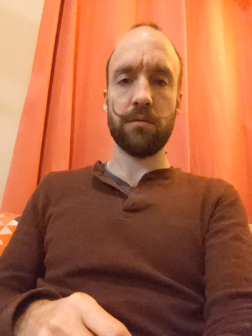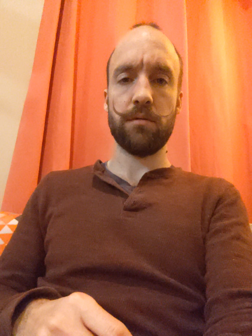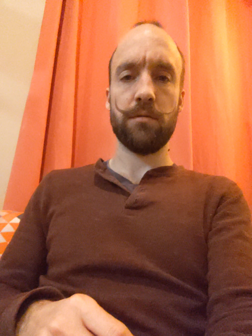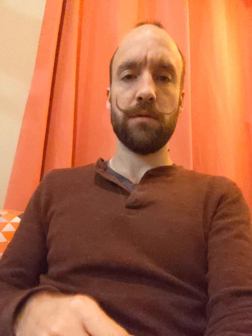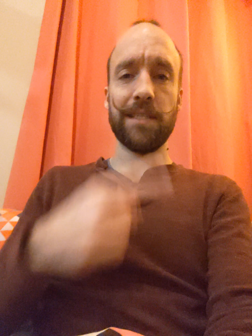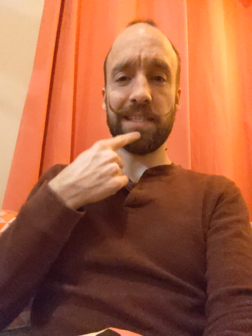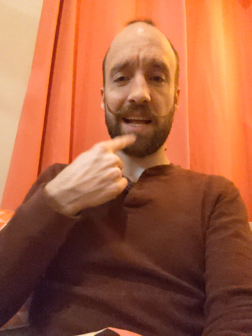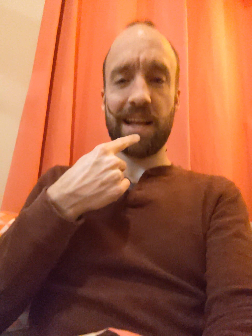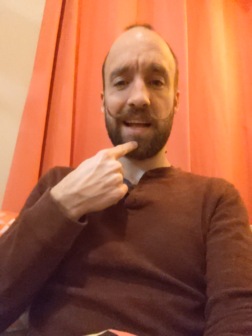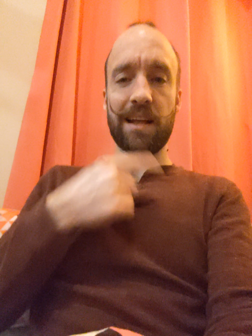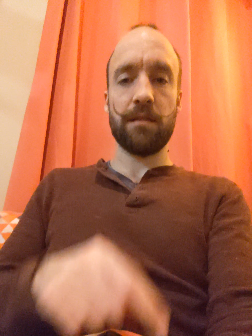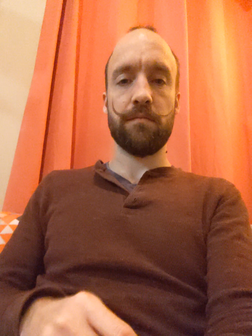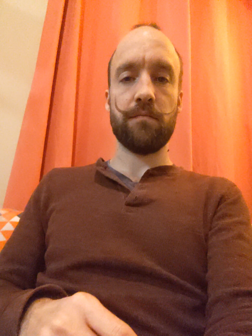say